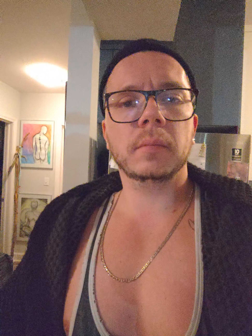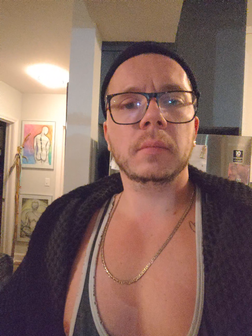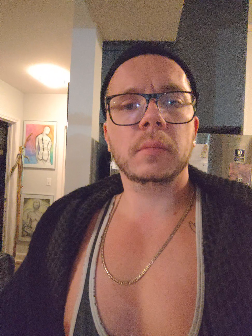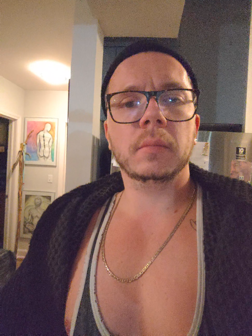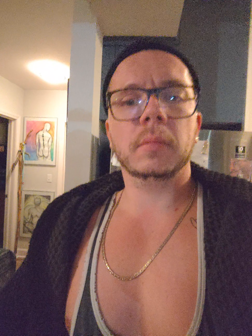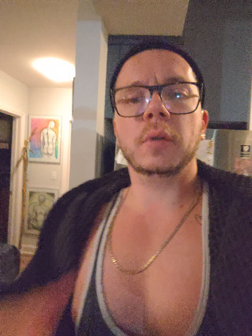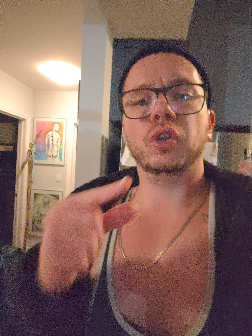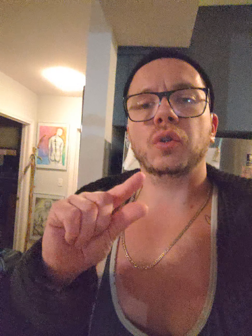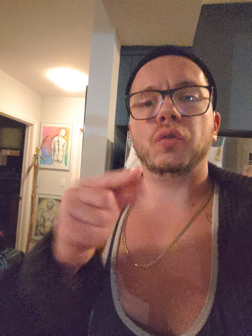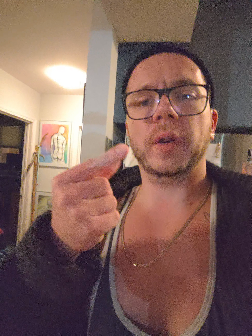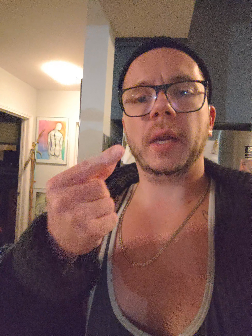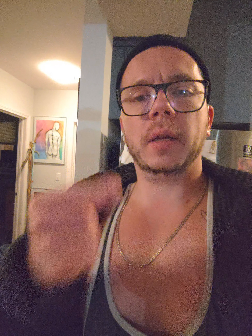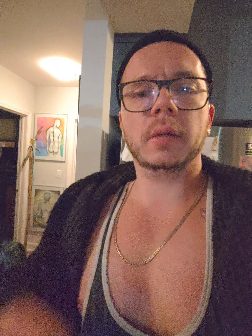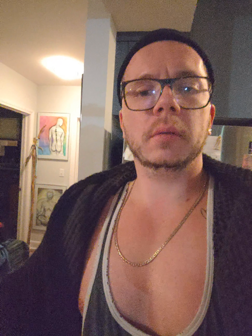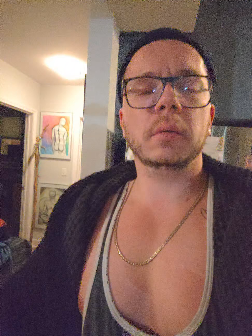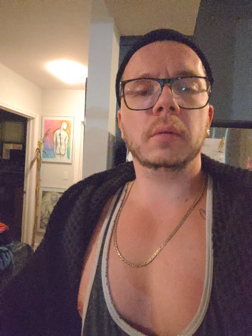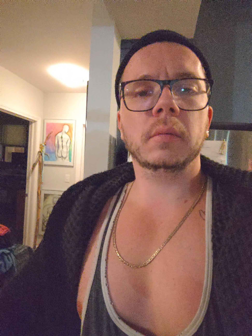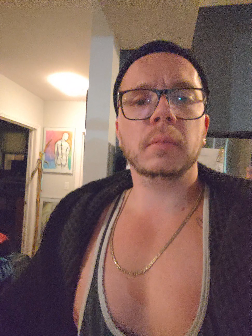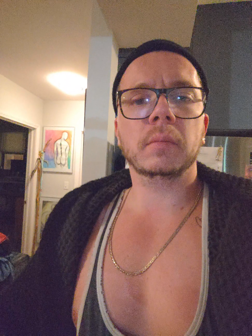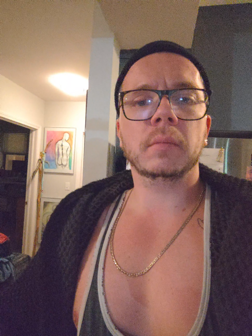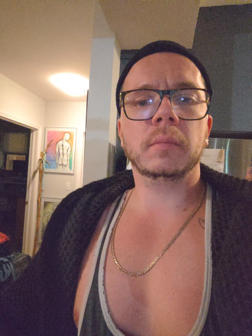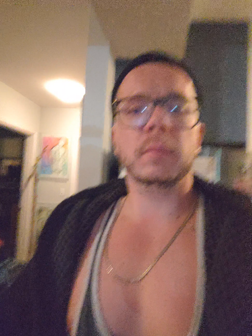green